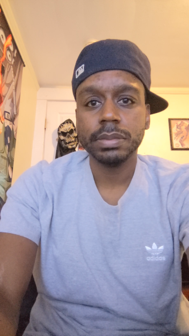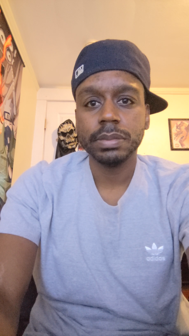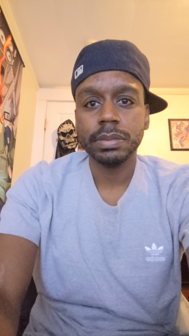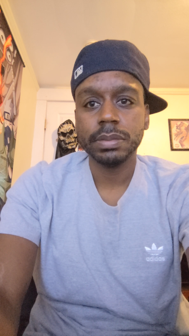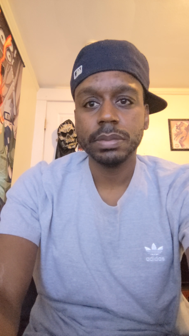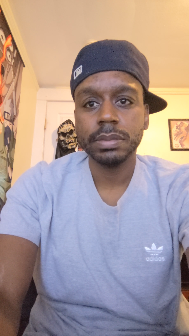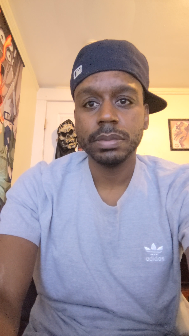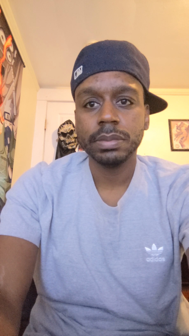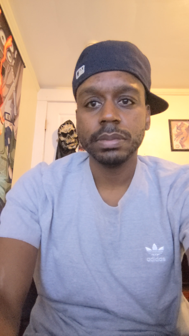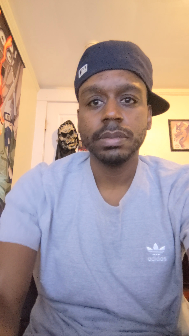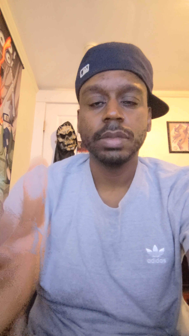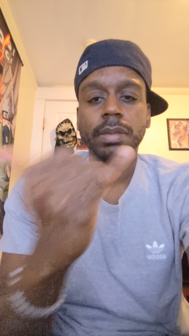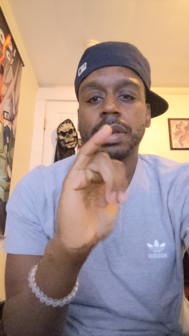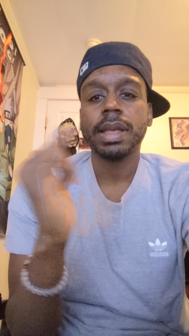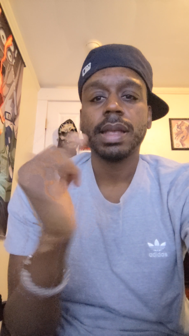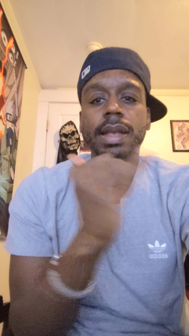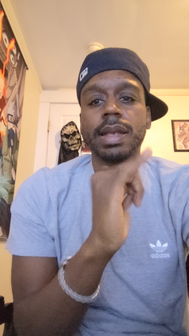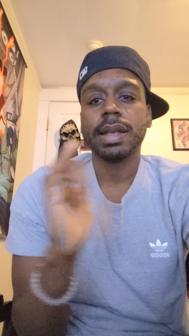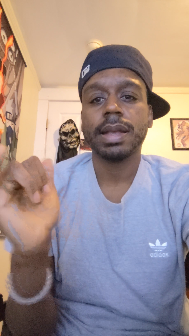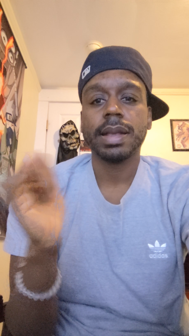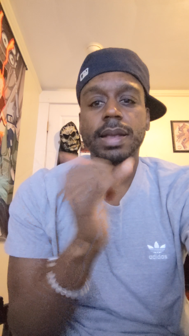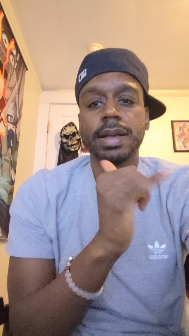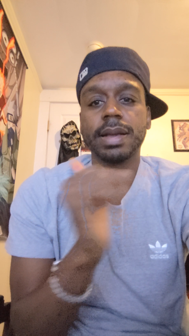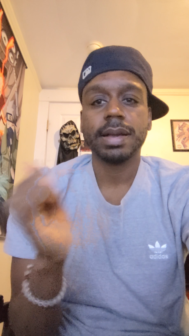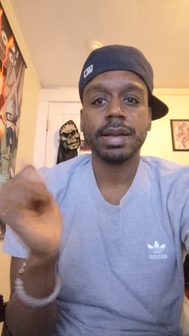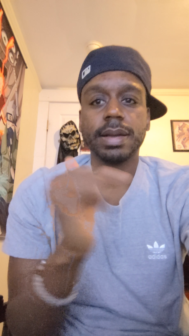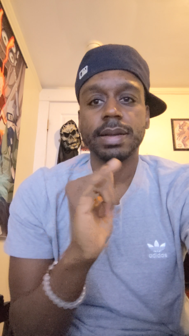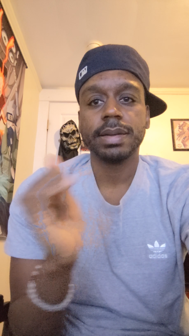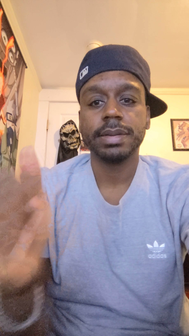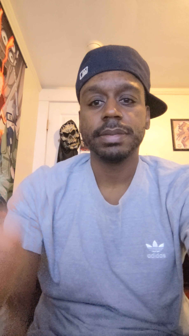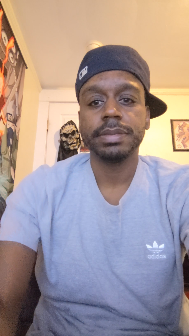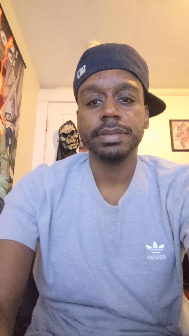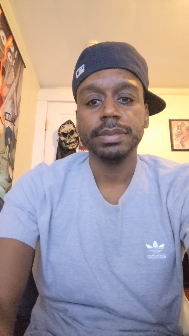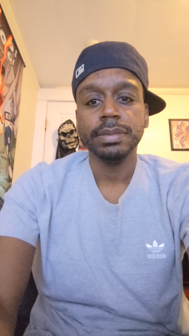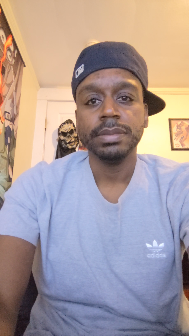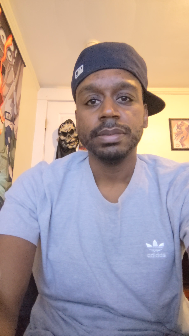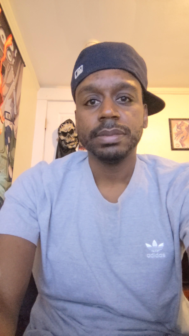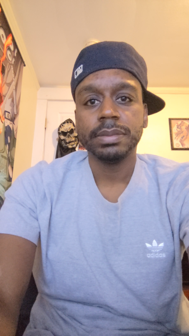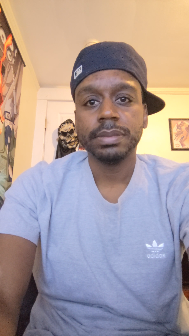play